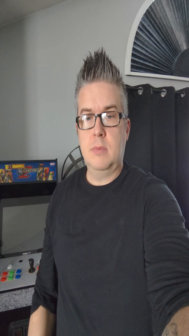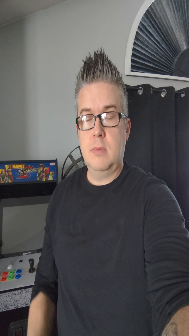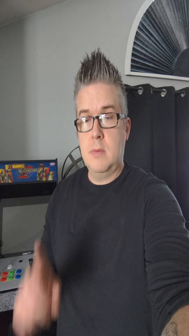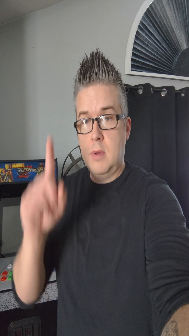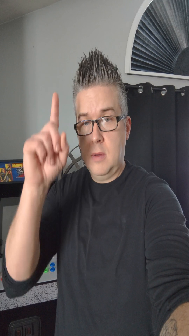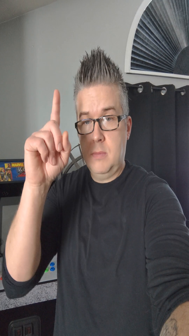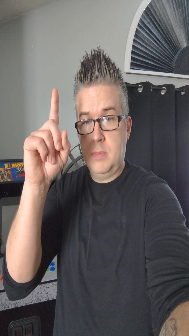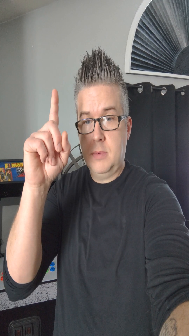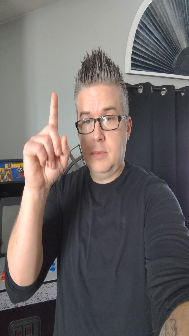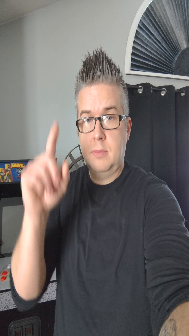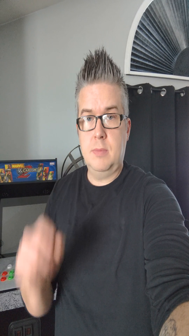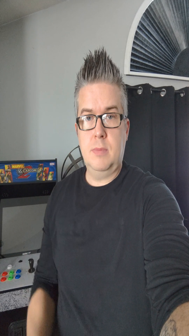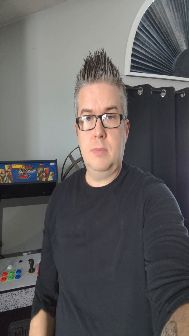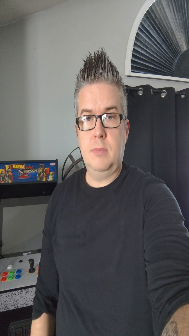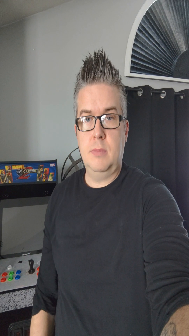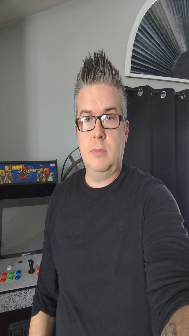up